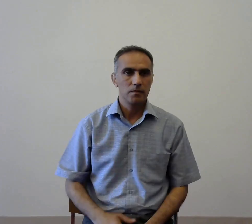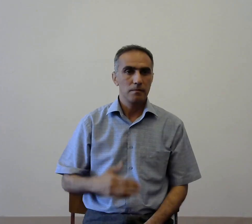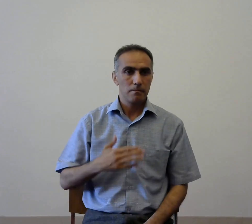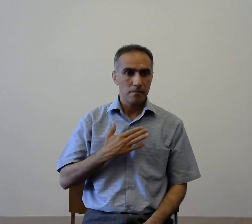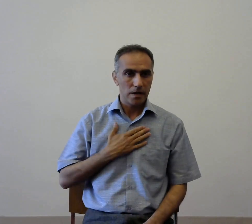mən